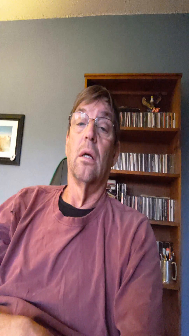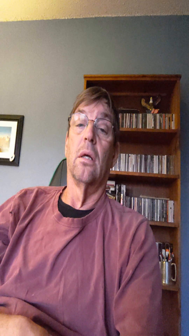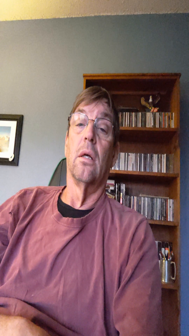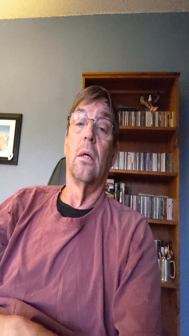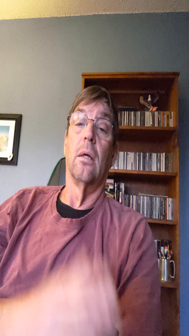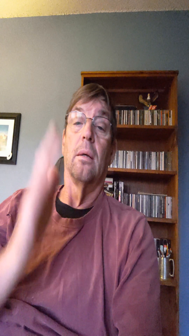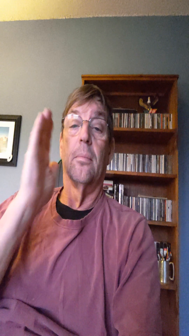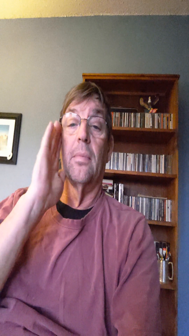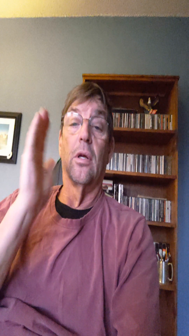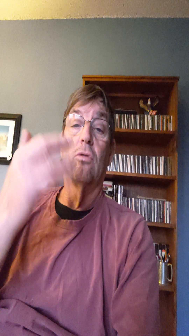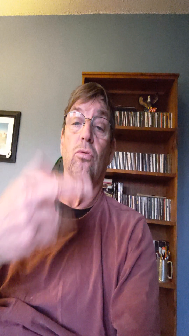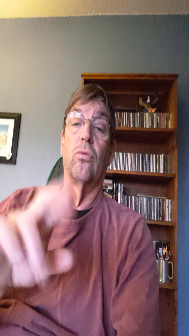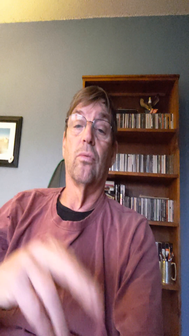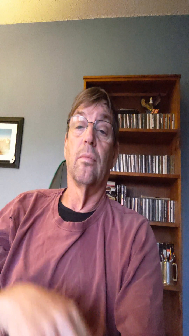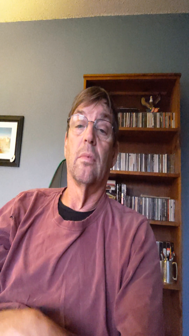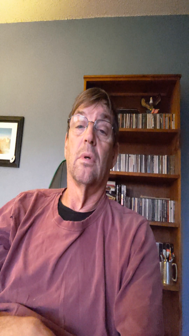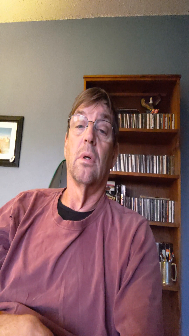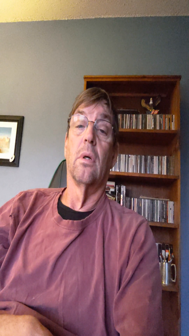bedroom